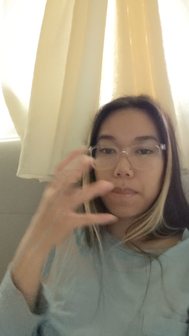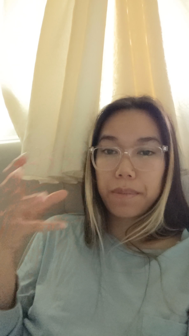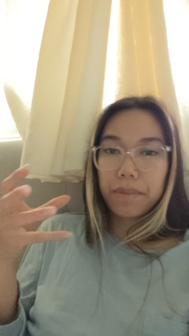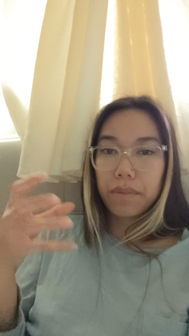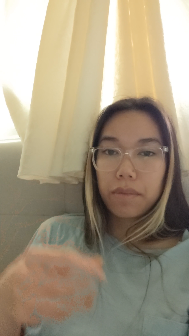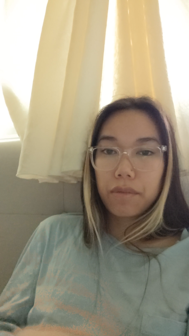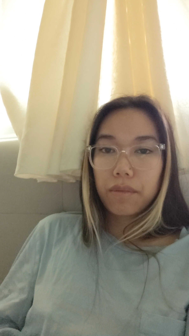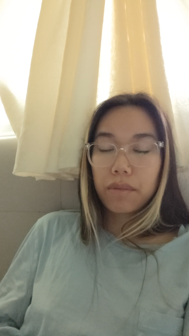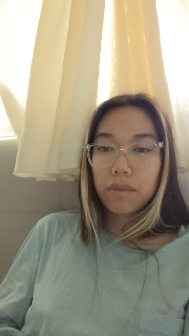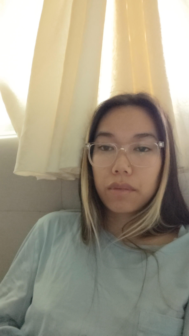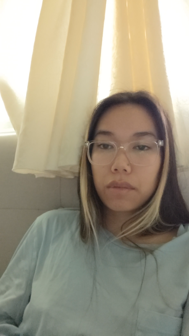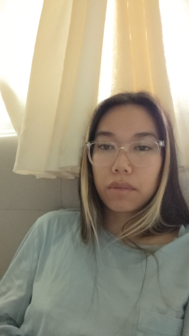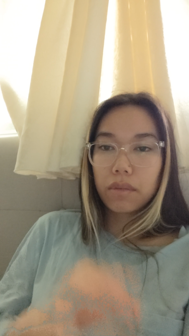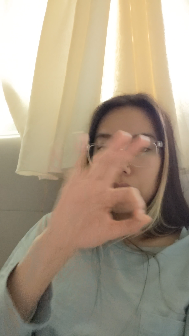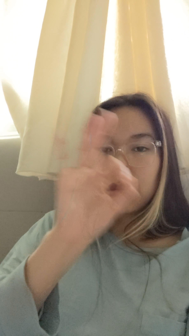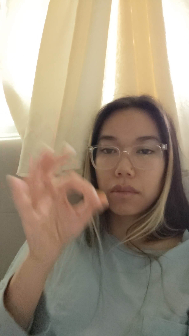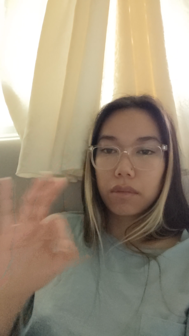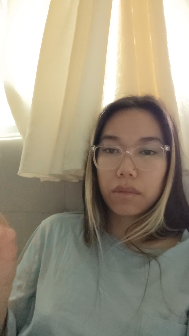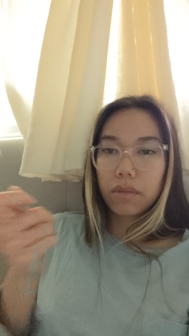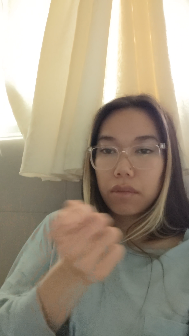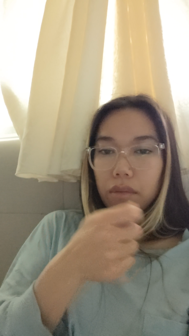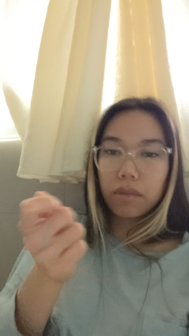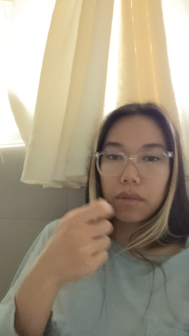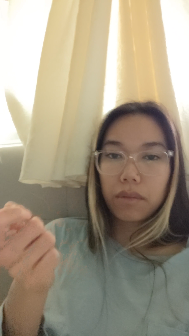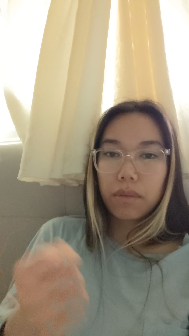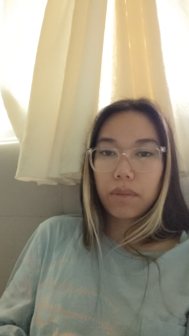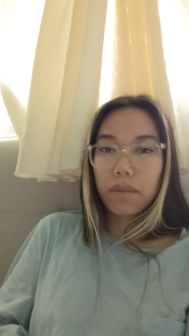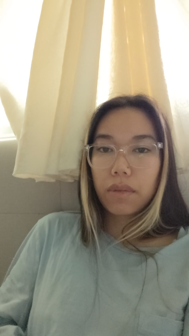hose